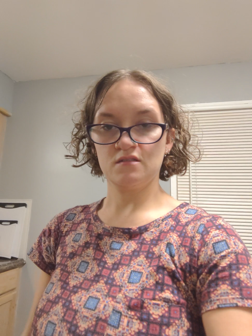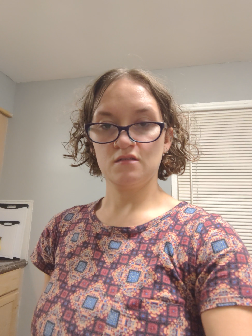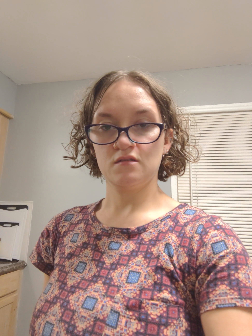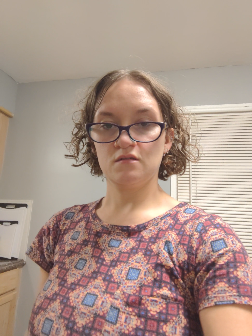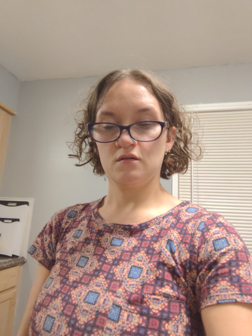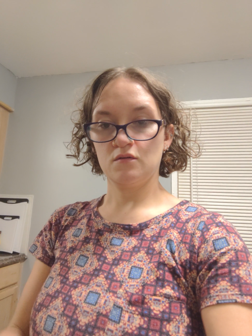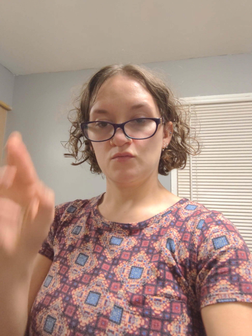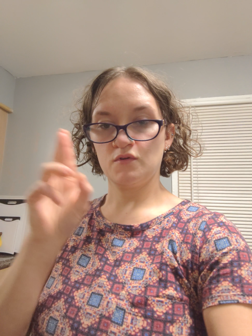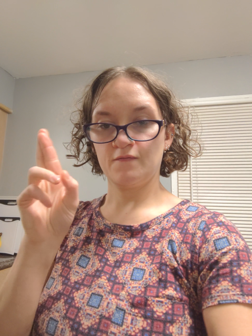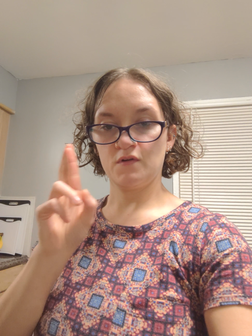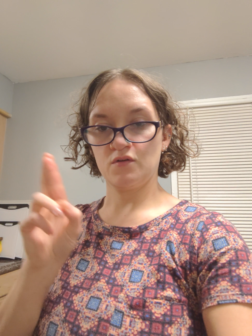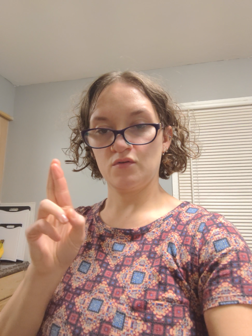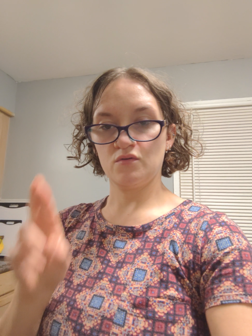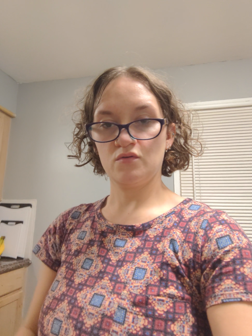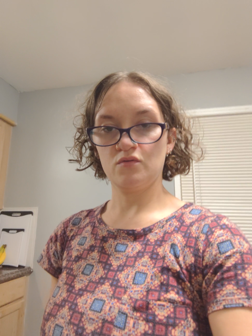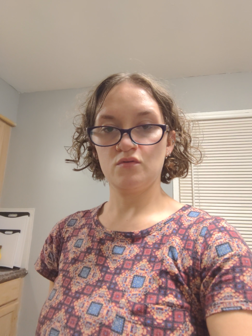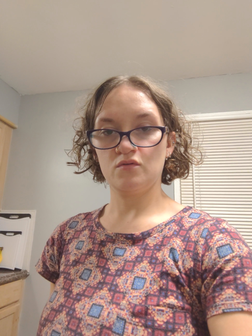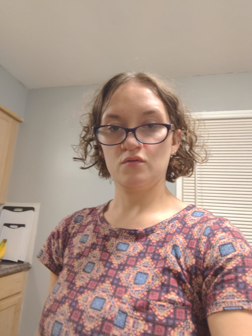refrigerator